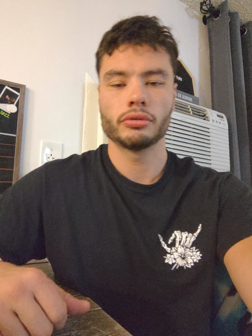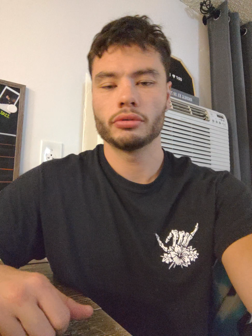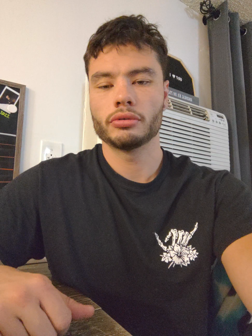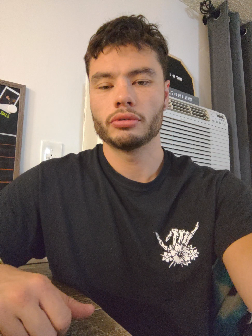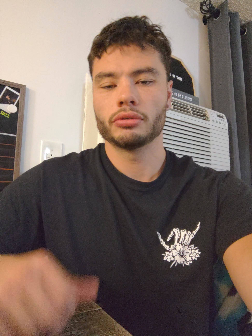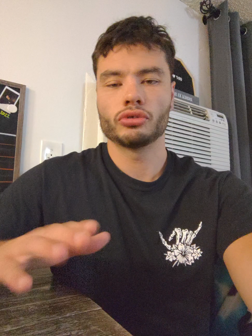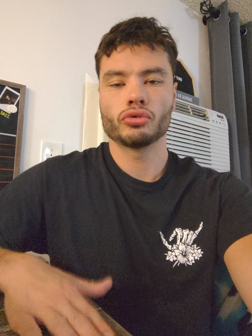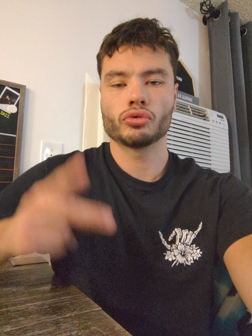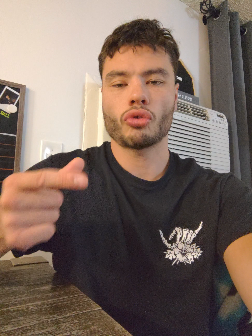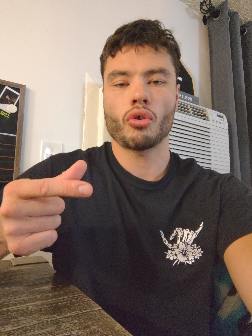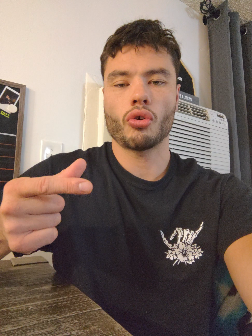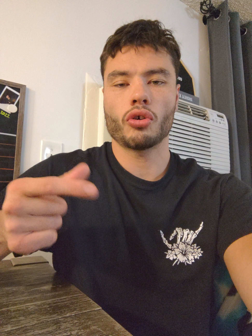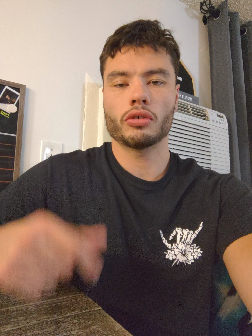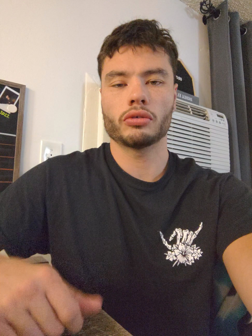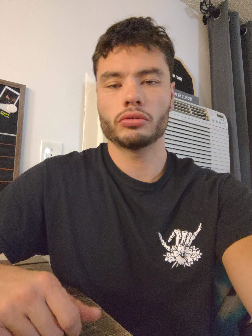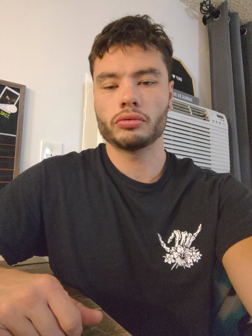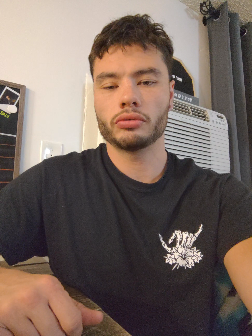dog